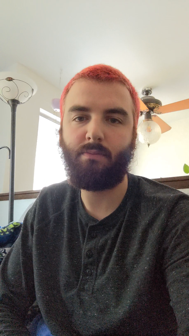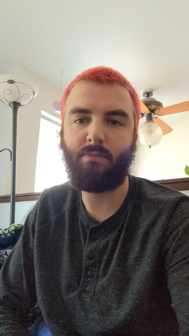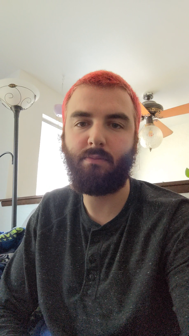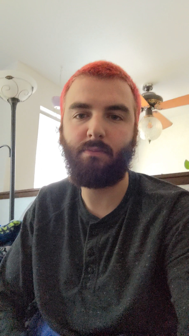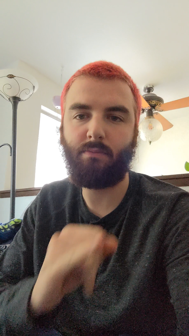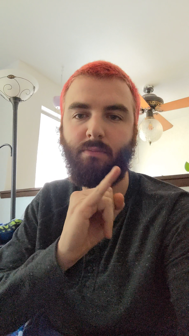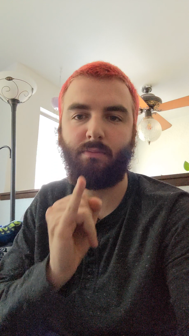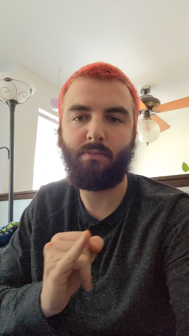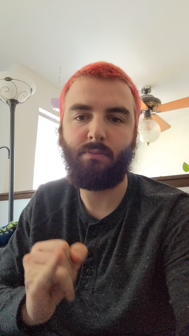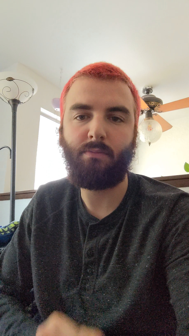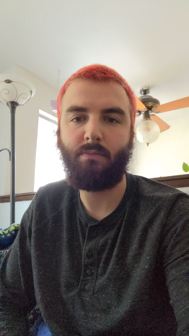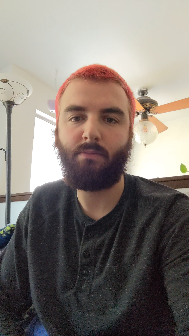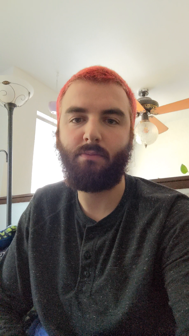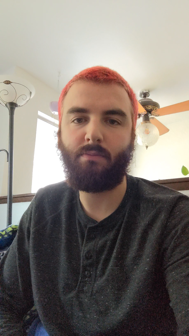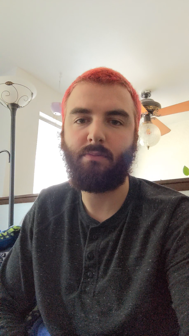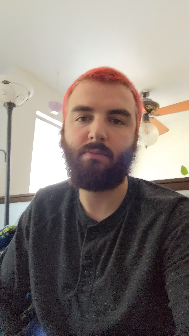draw